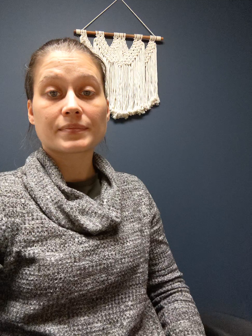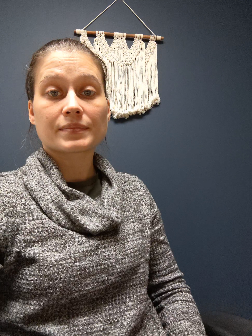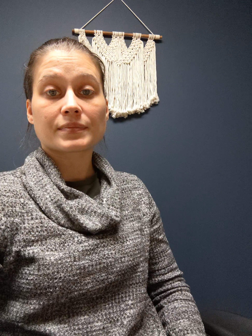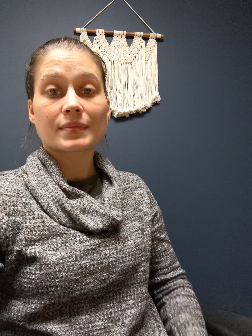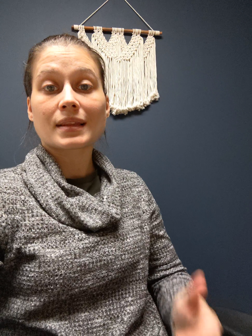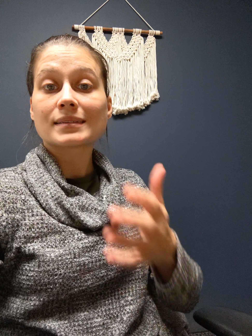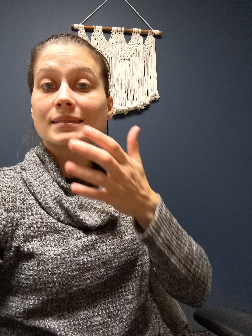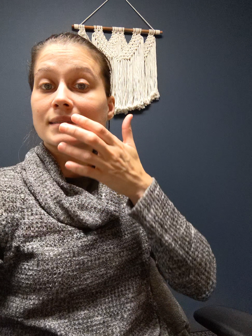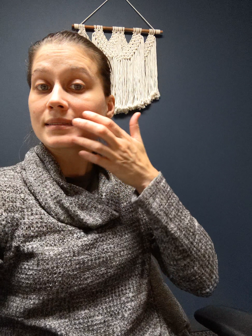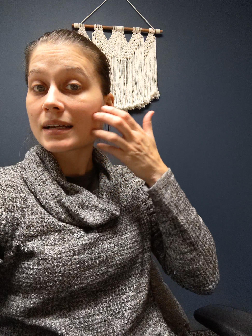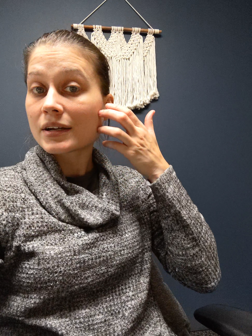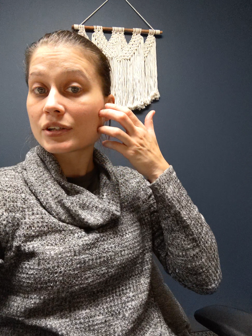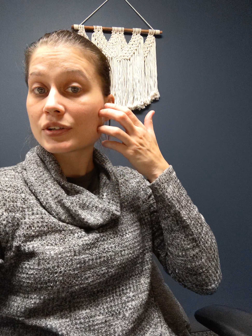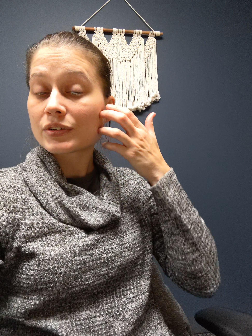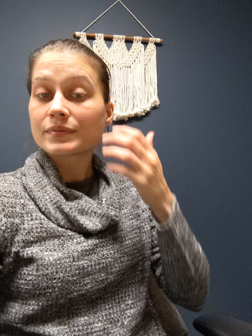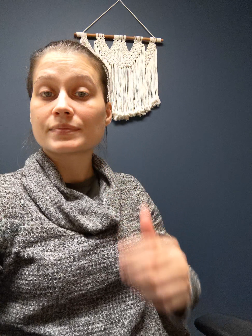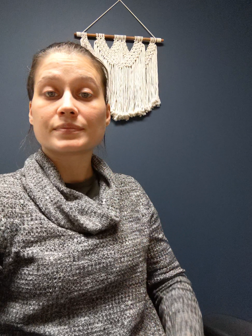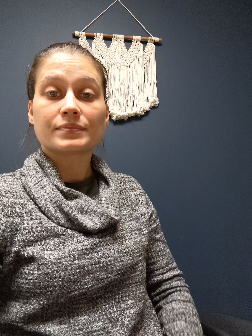tiger